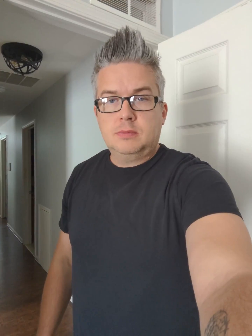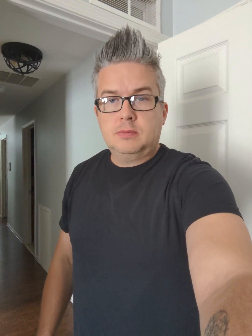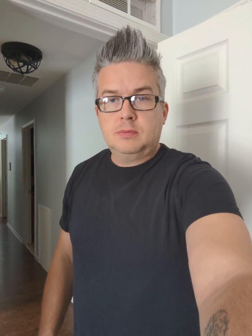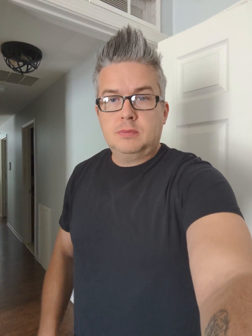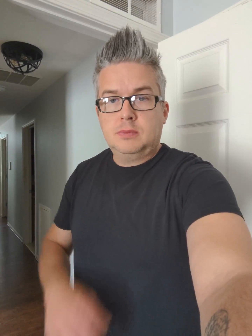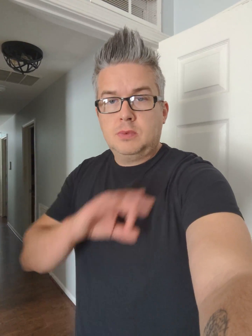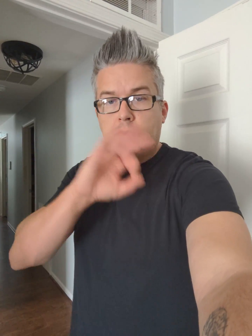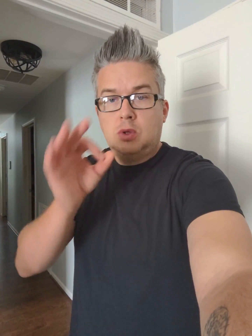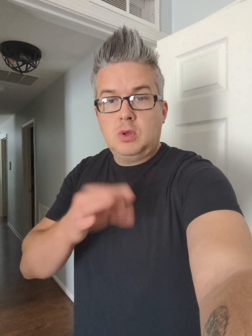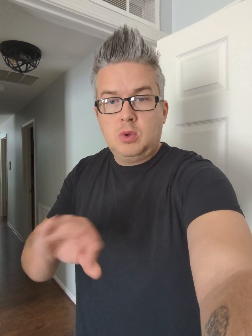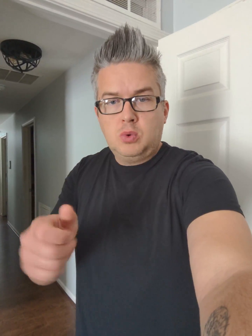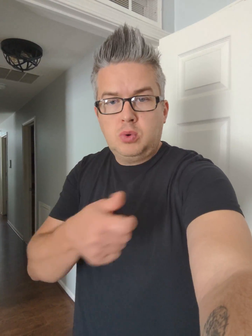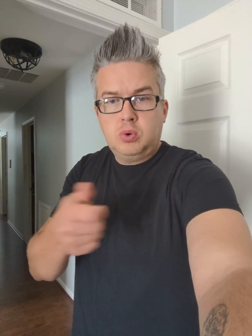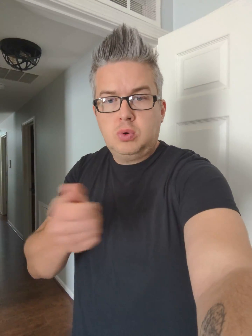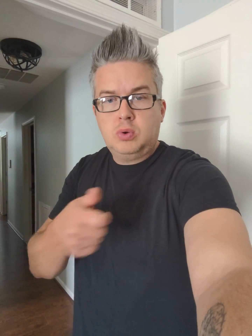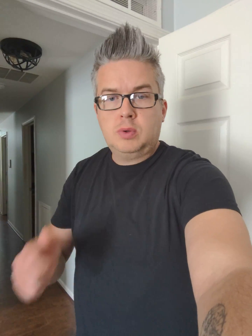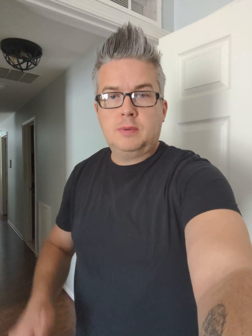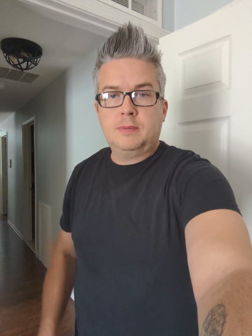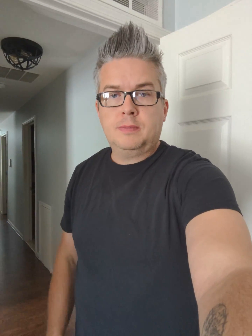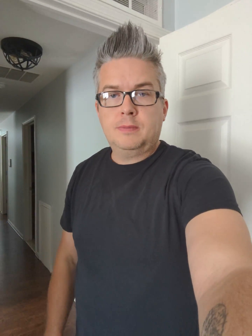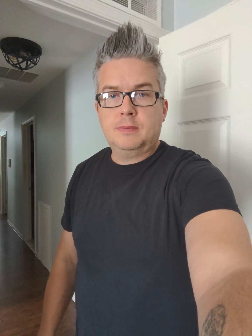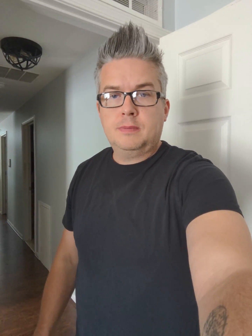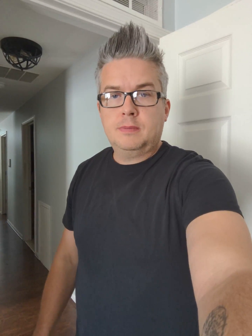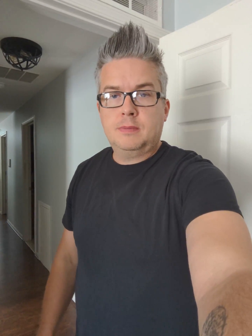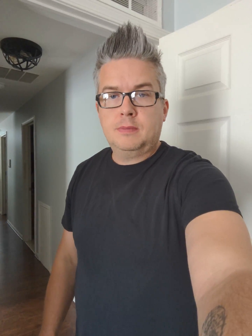hose